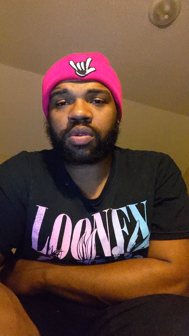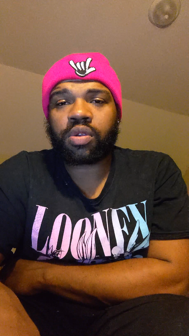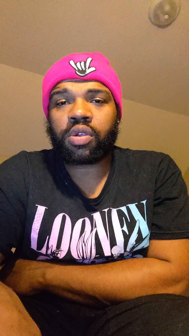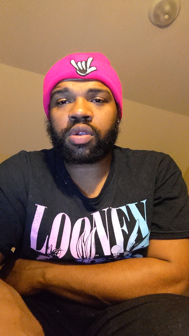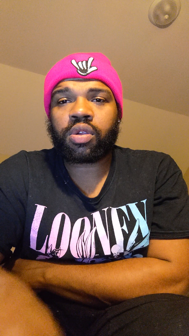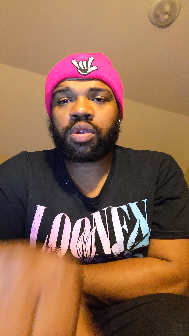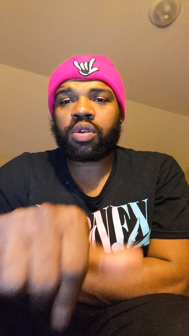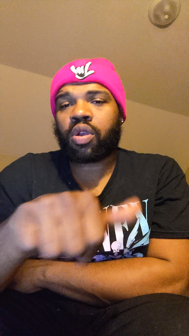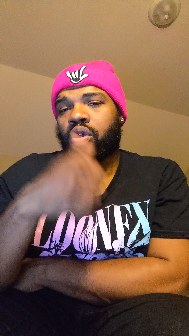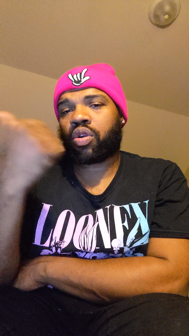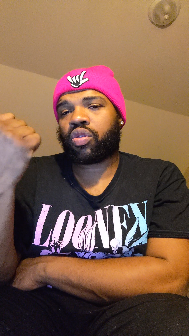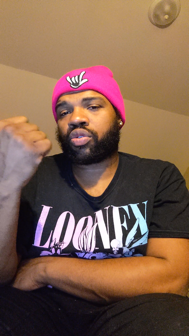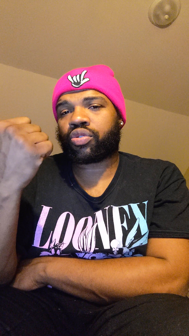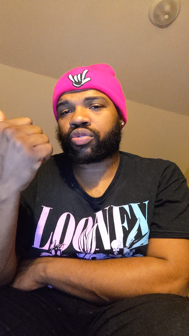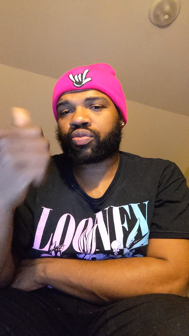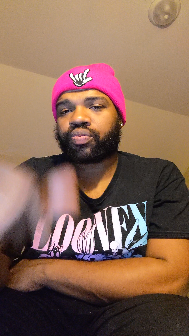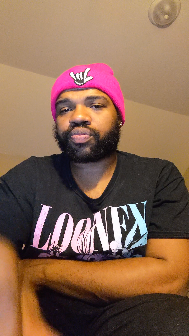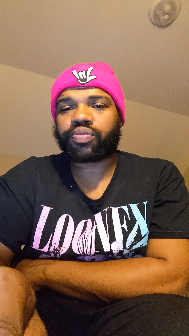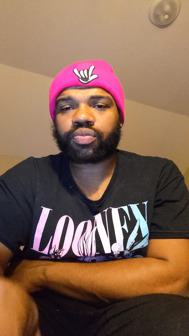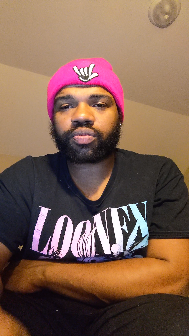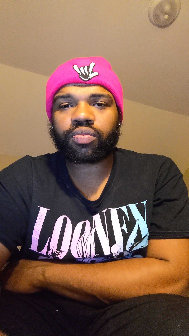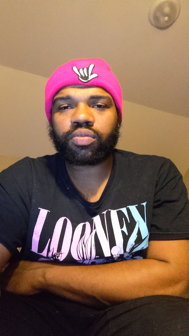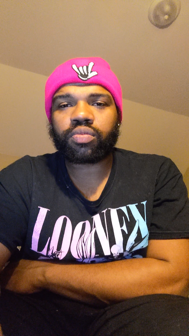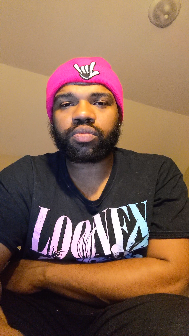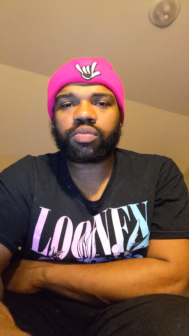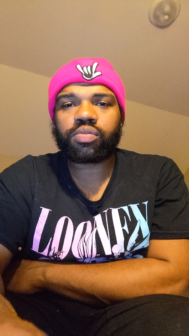other